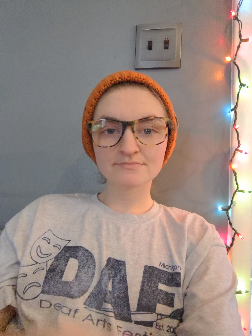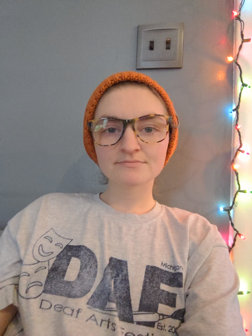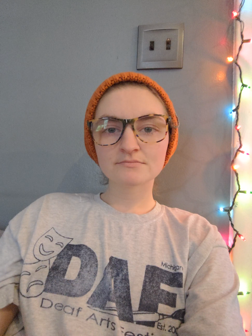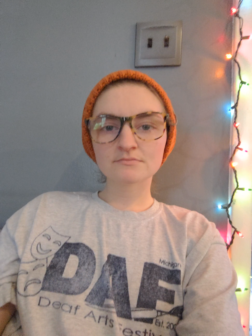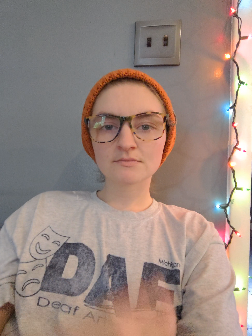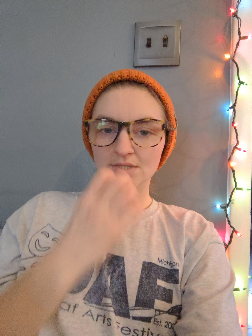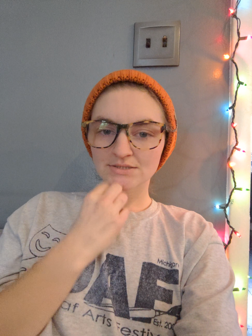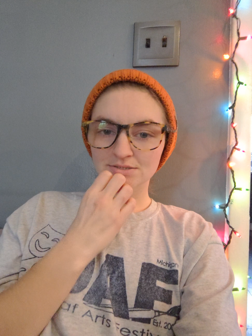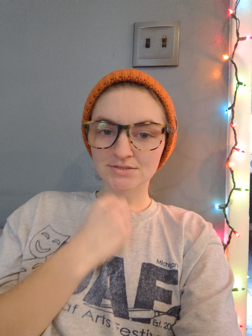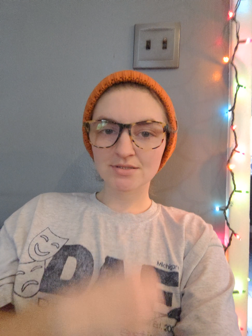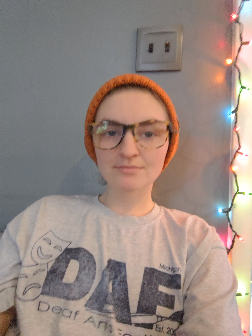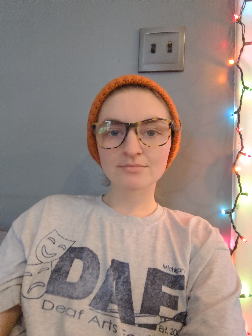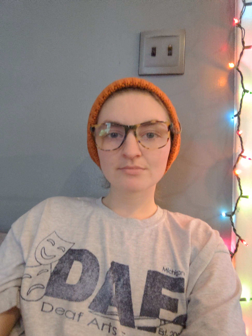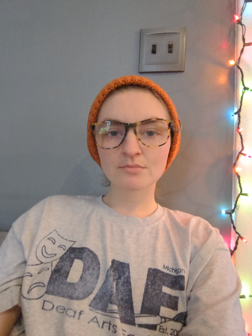underwear